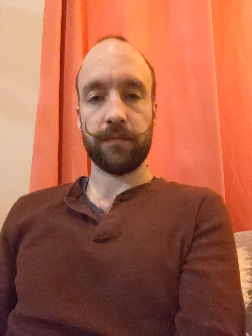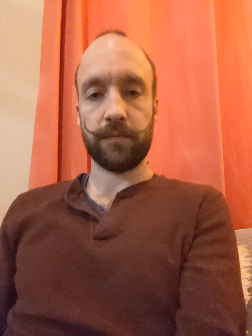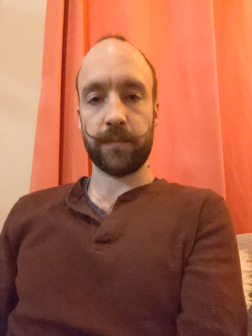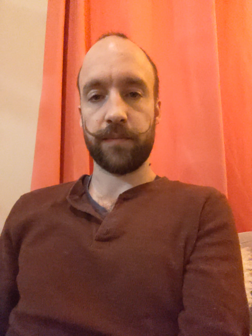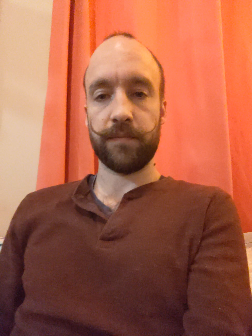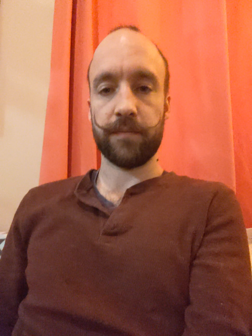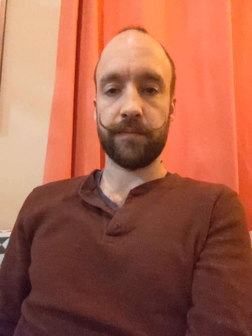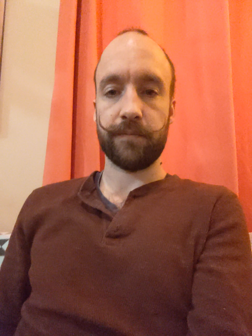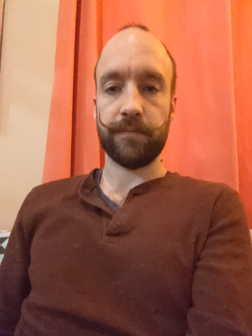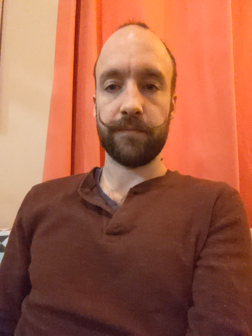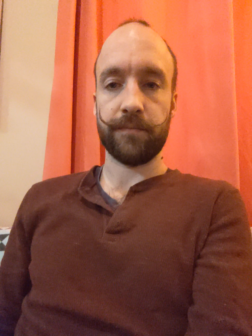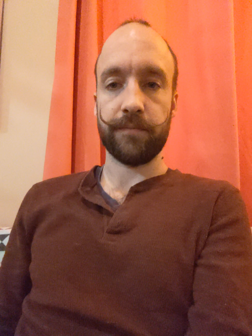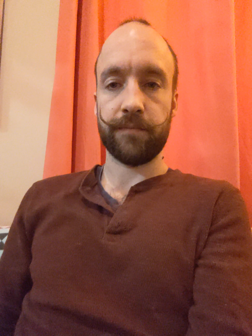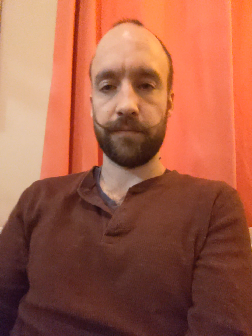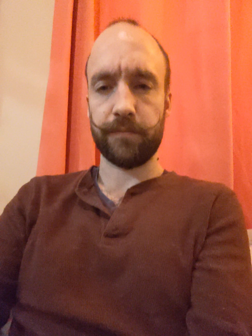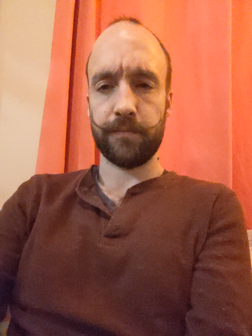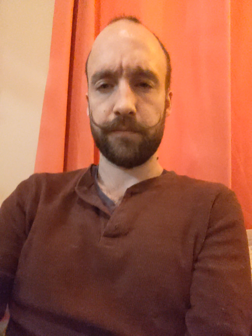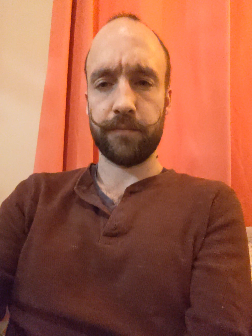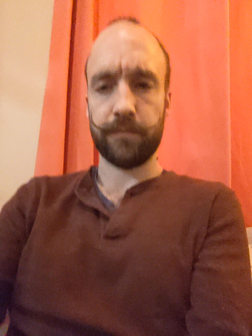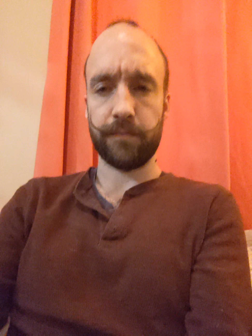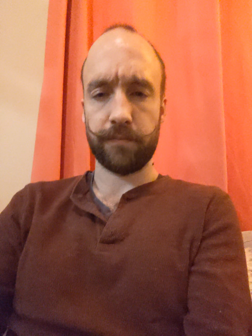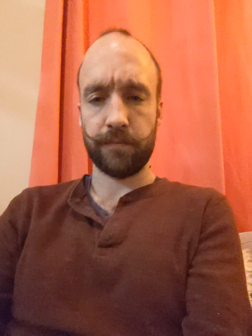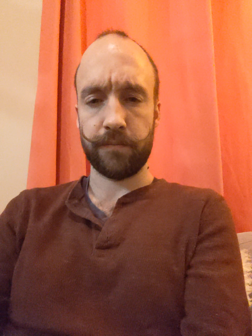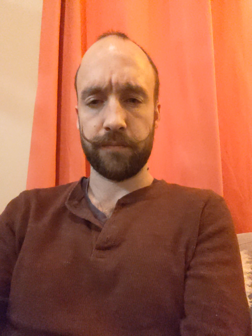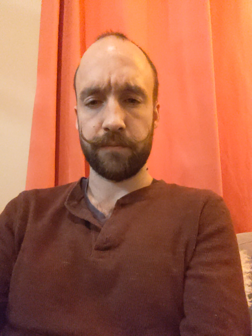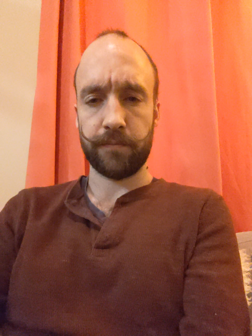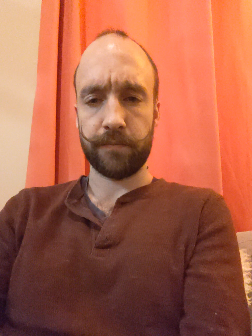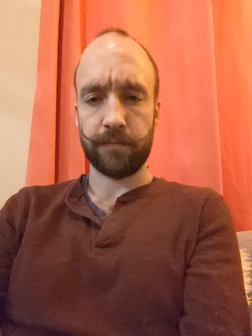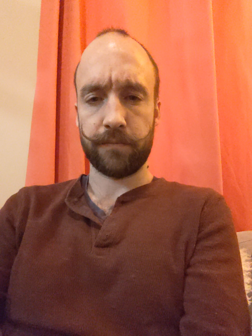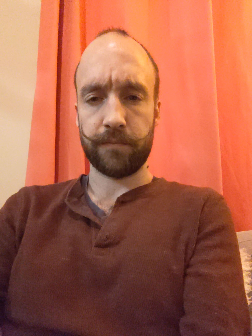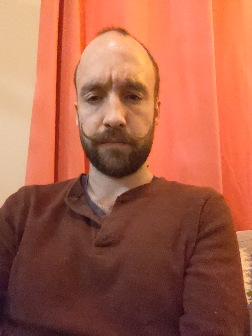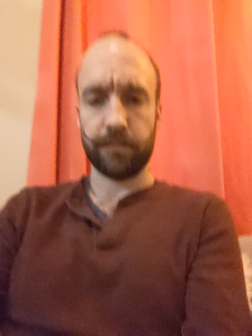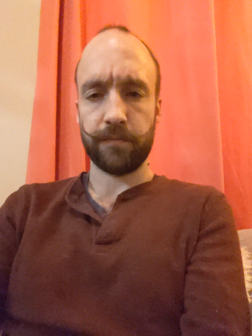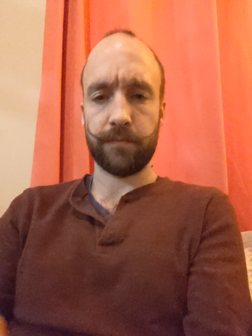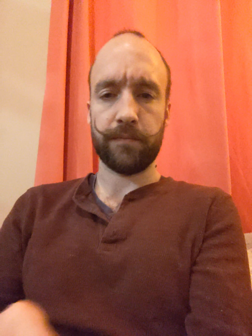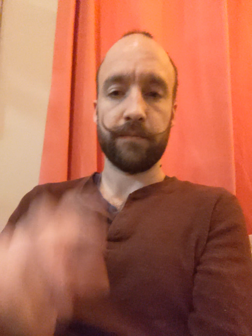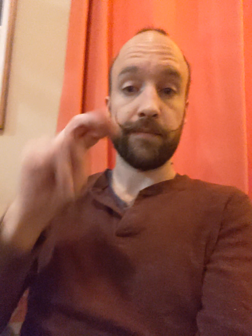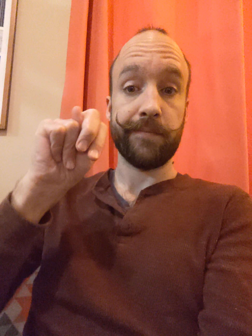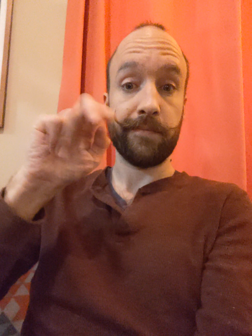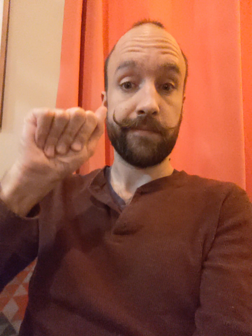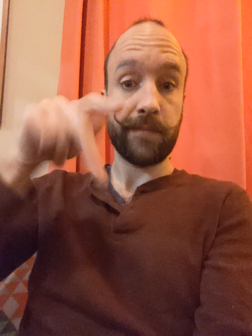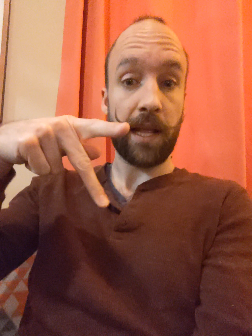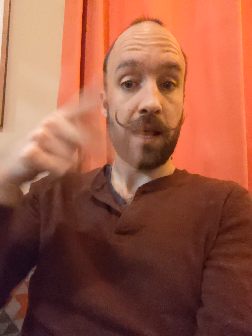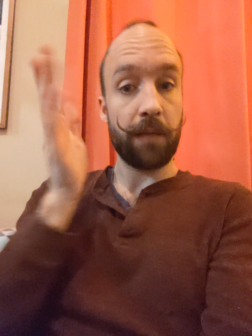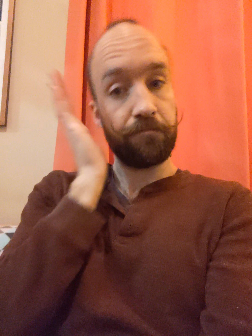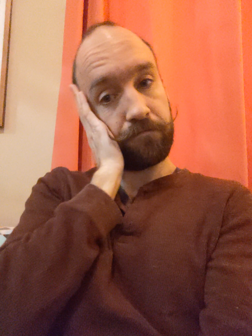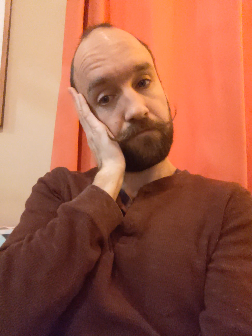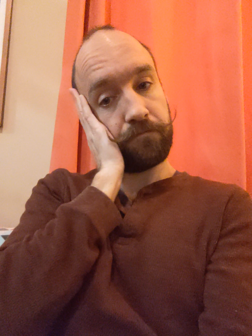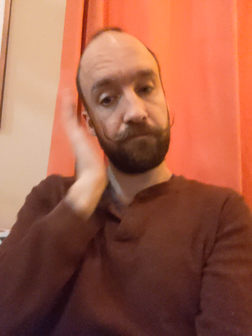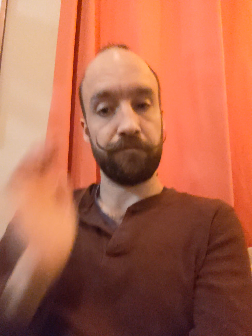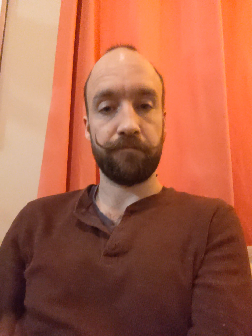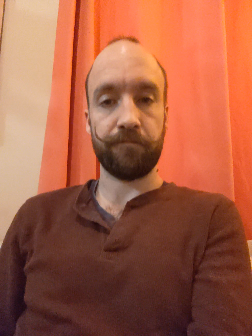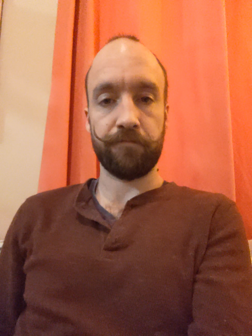nap